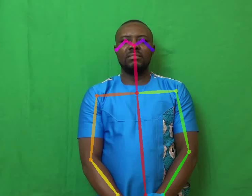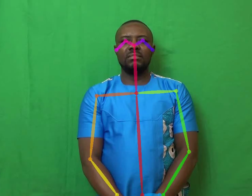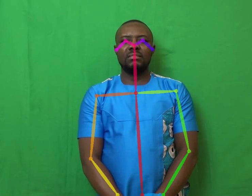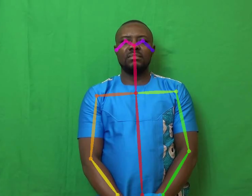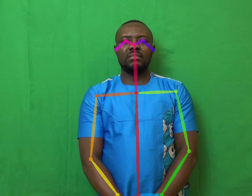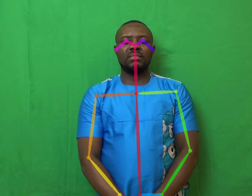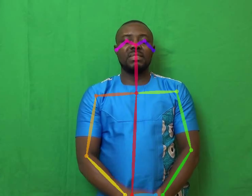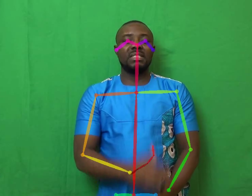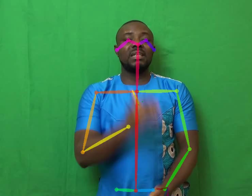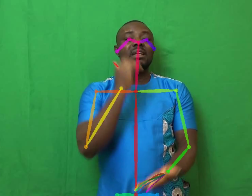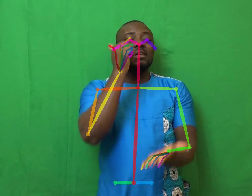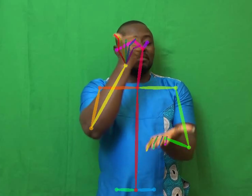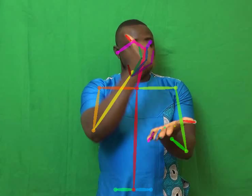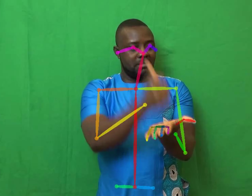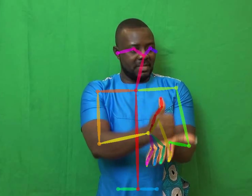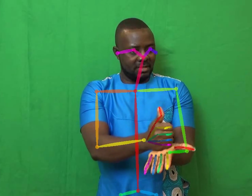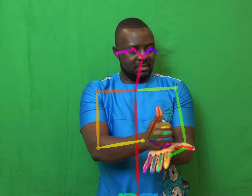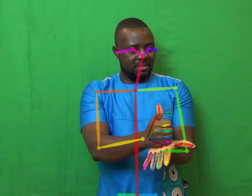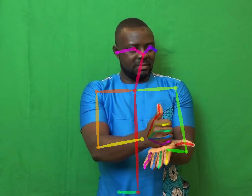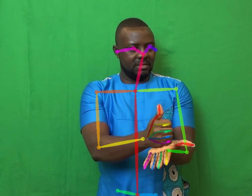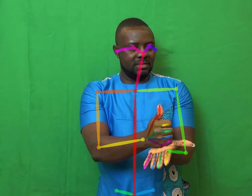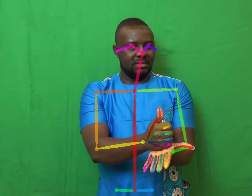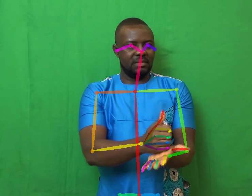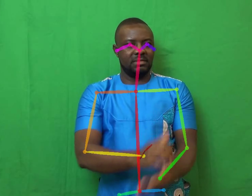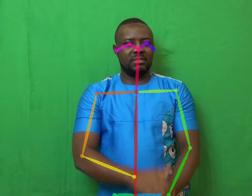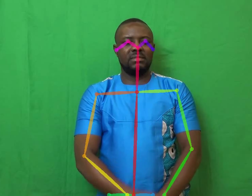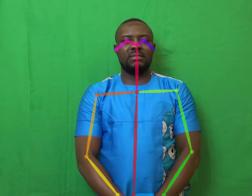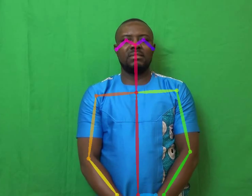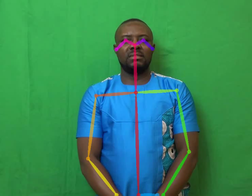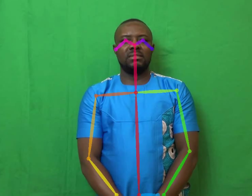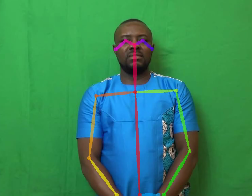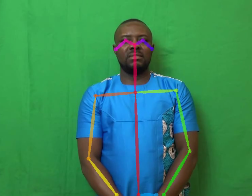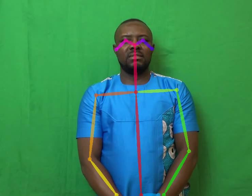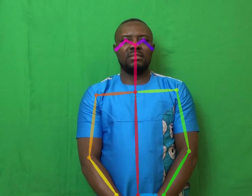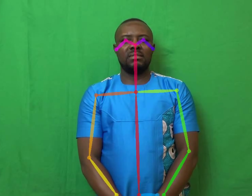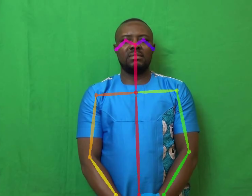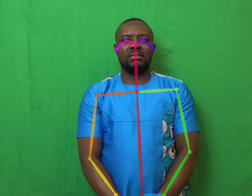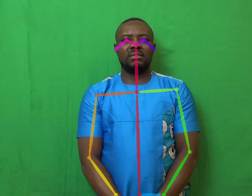amen